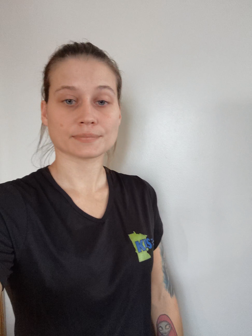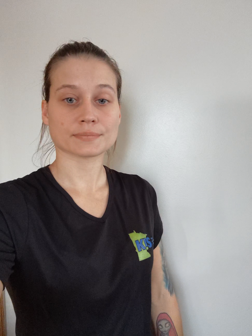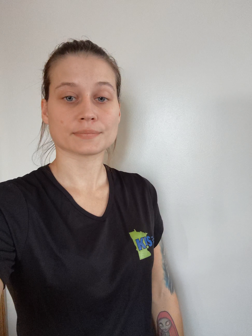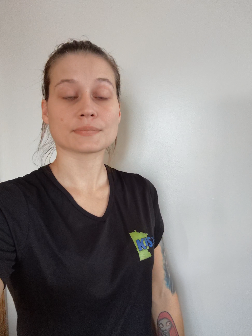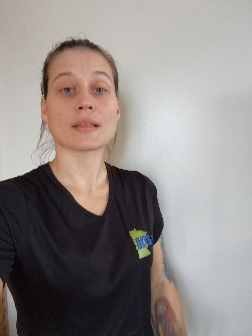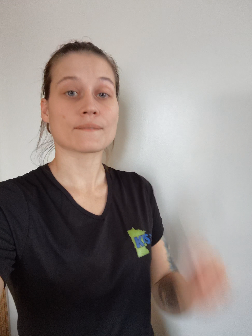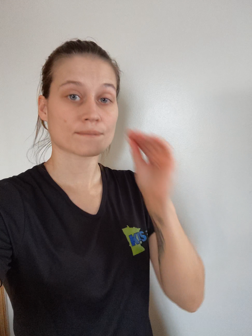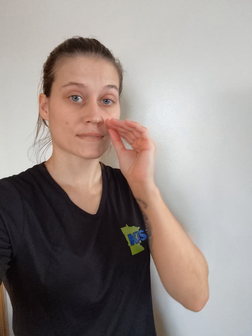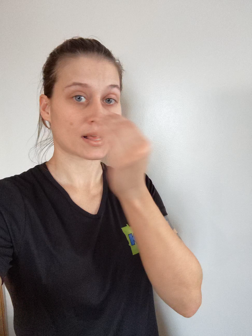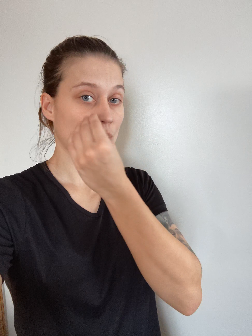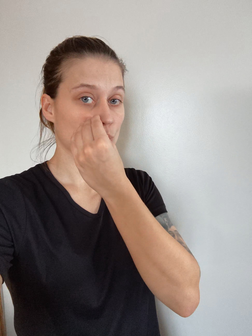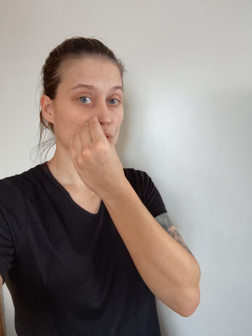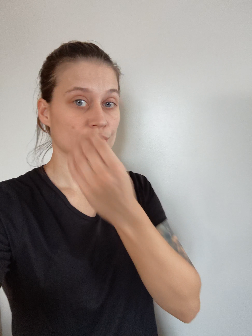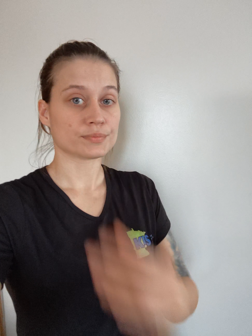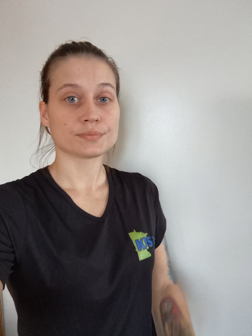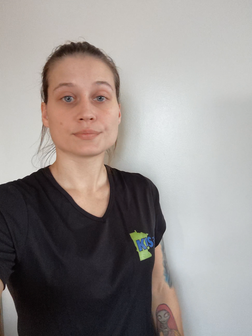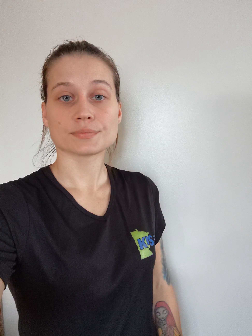flower